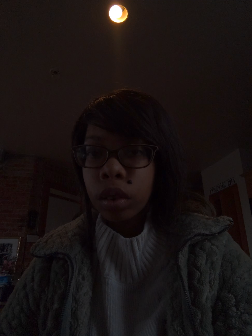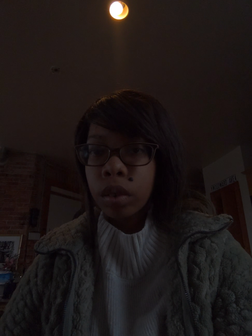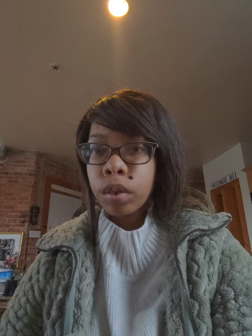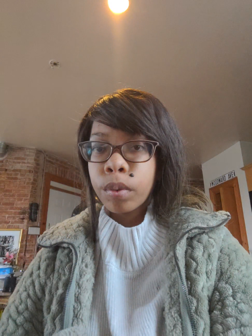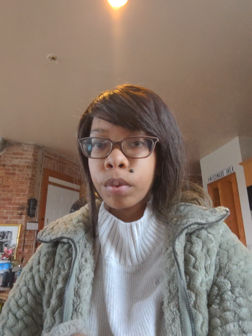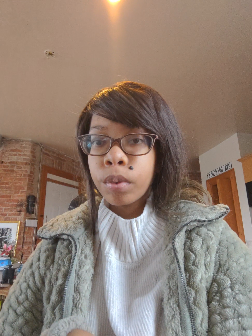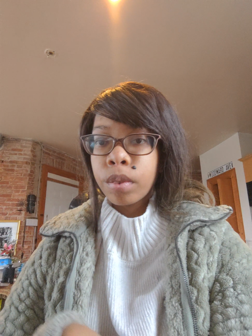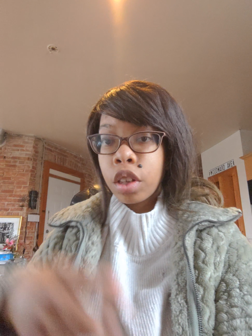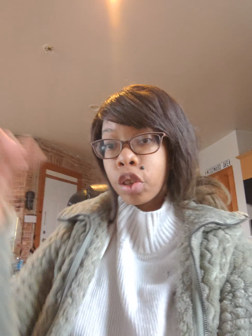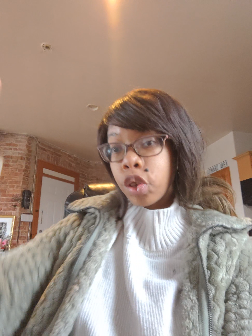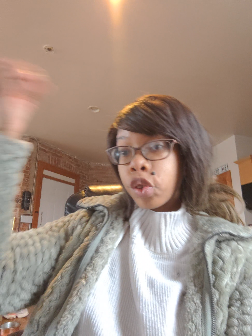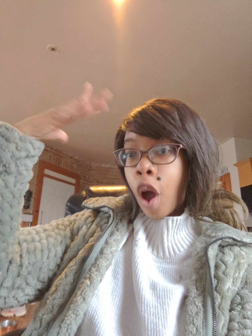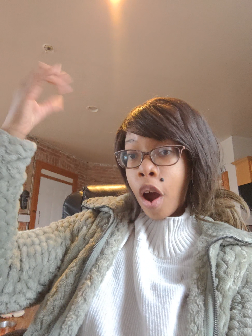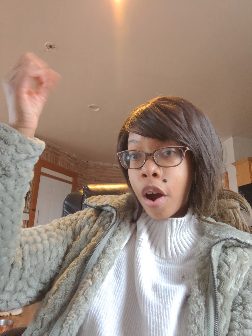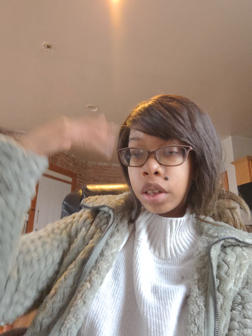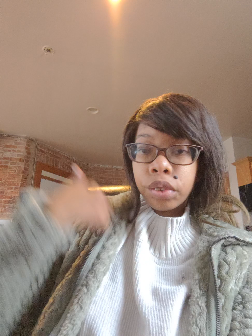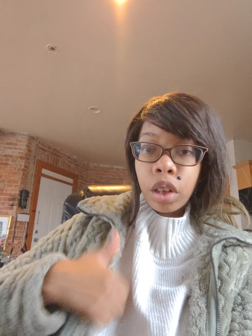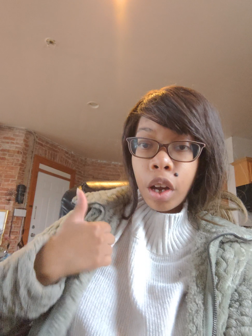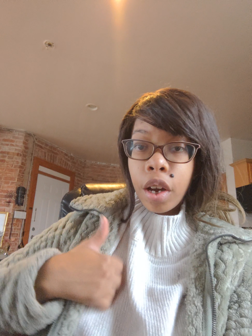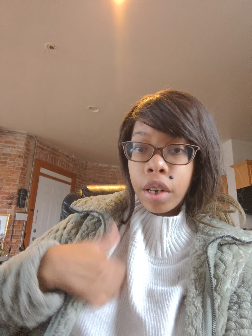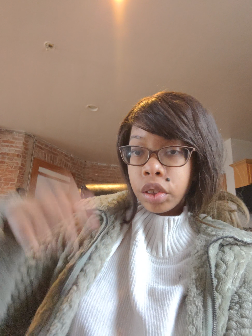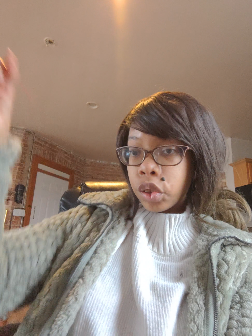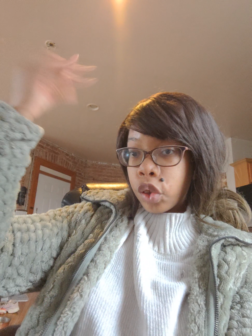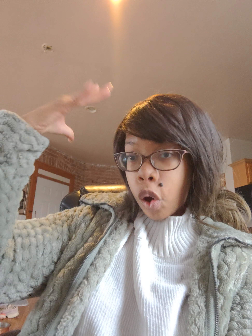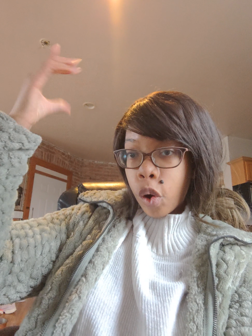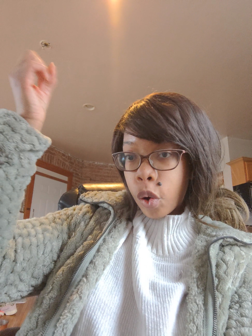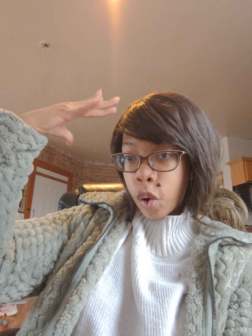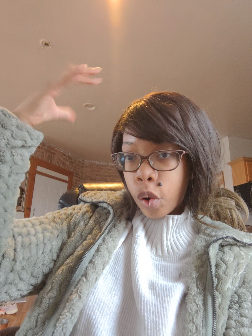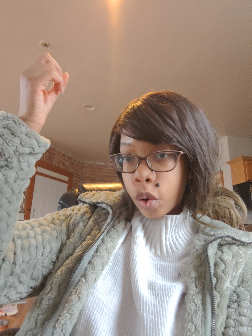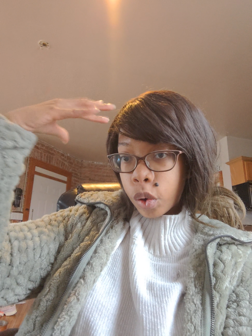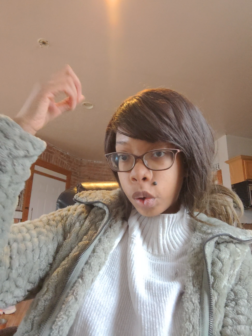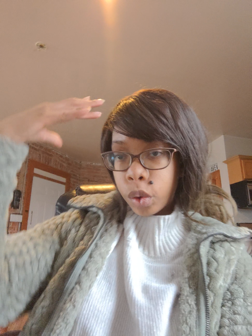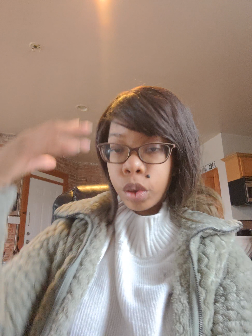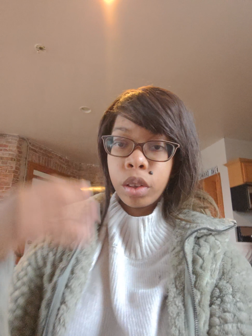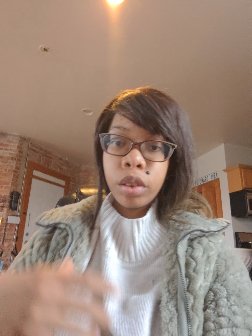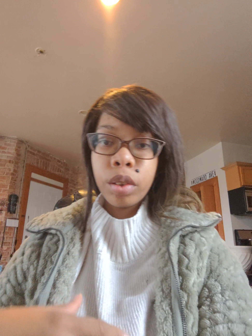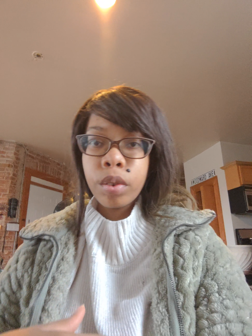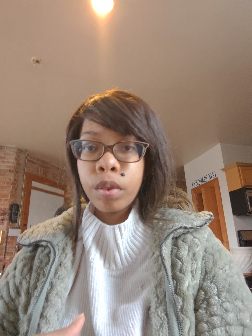shower